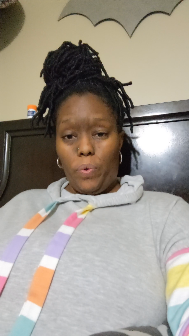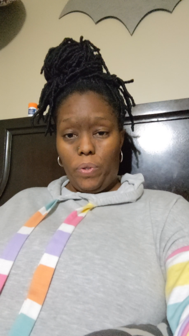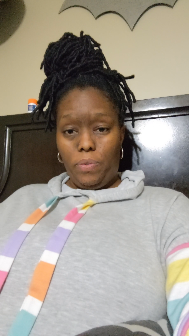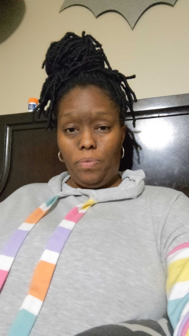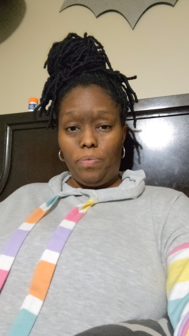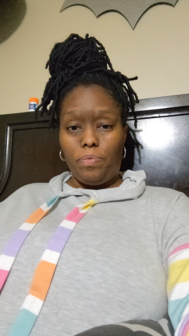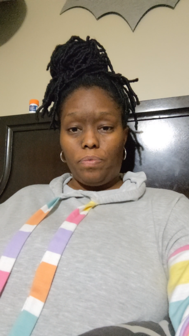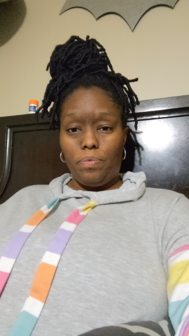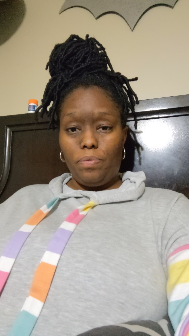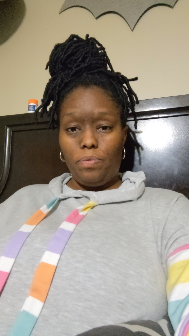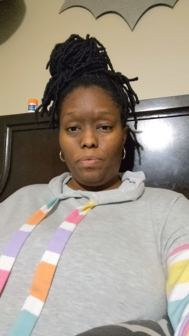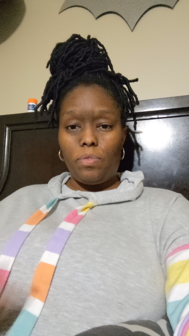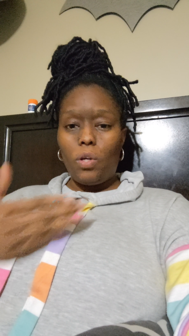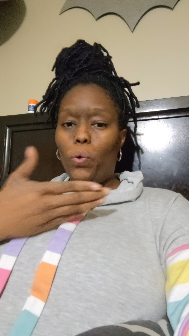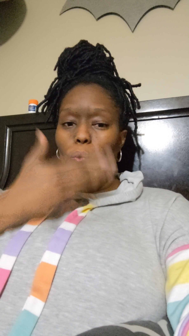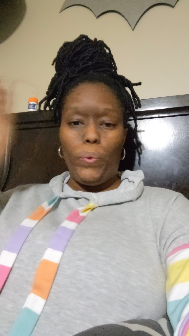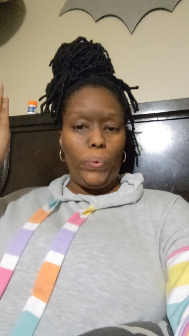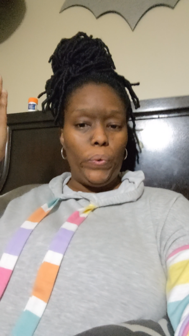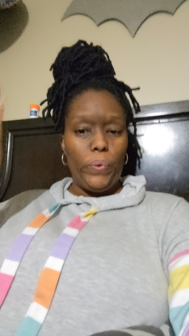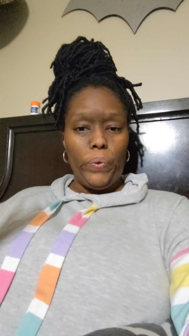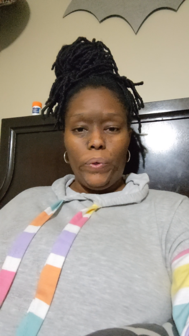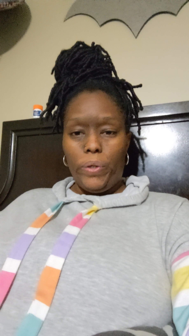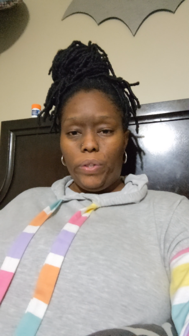all gone